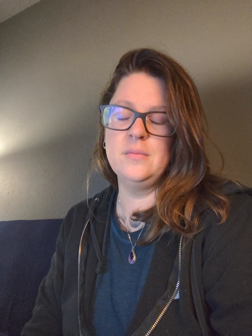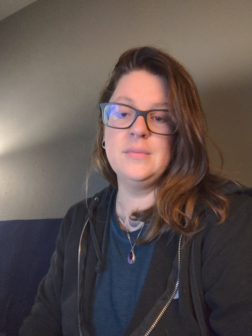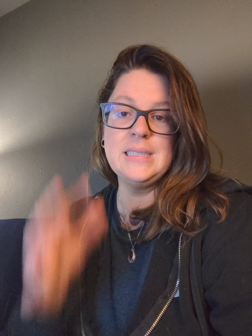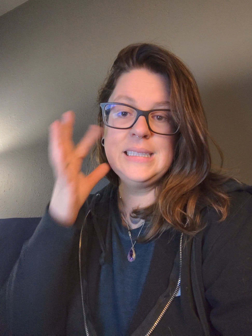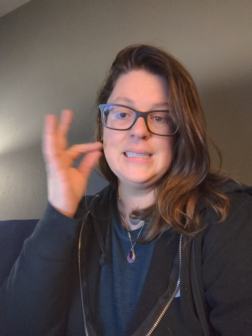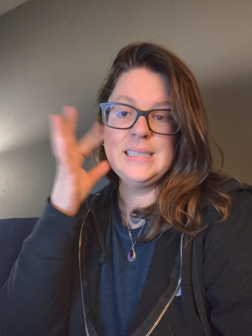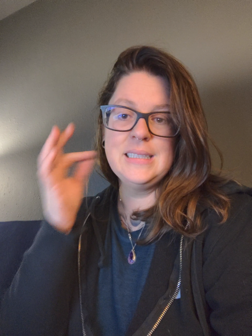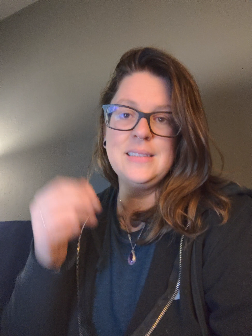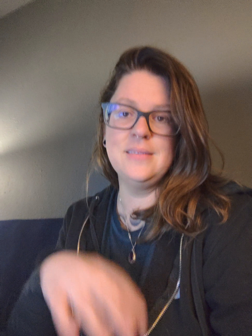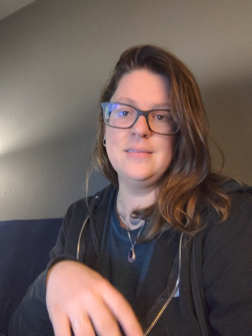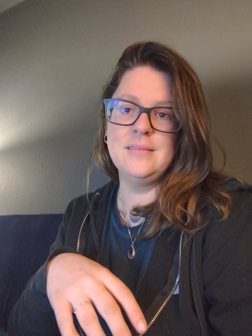kitty